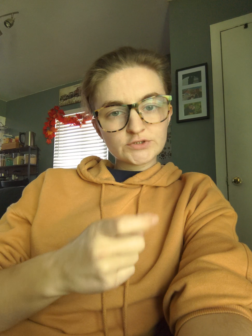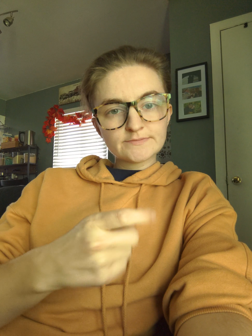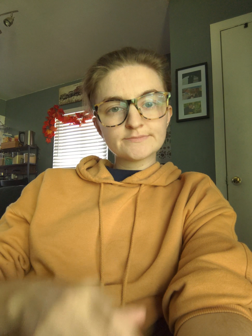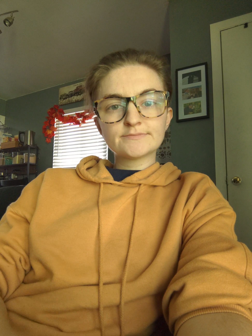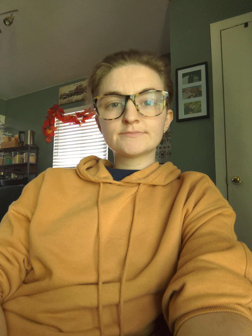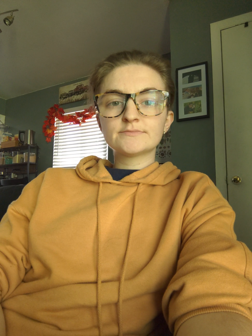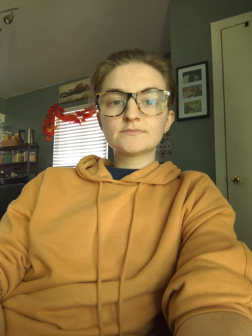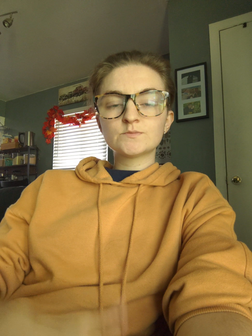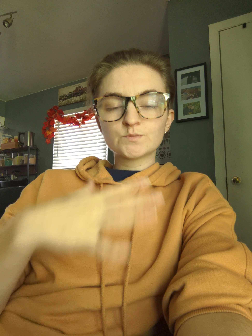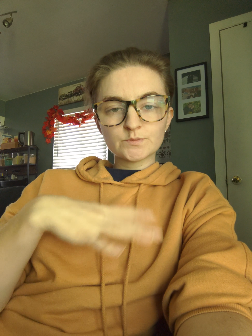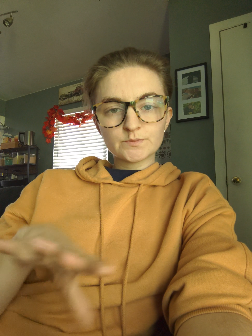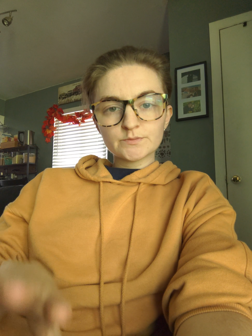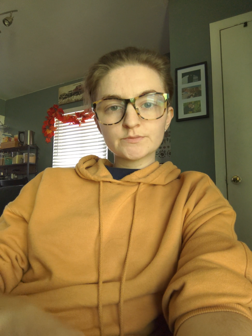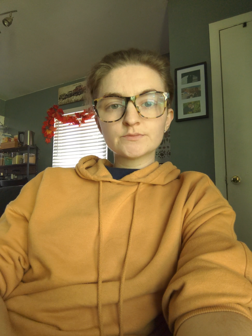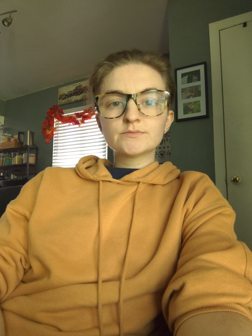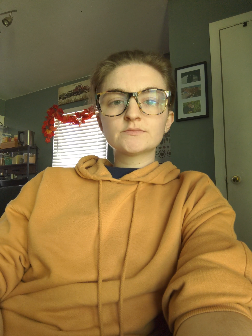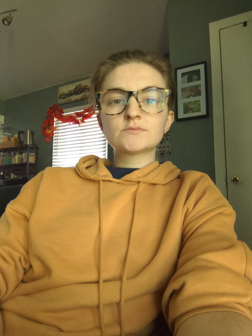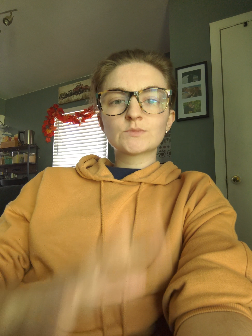dress